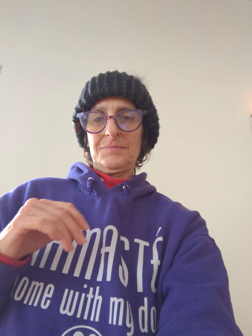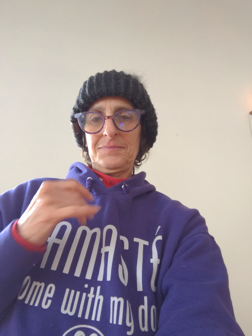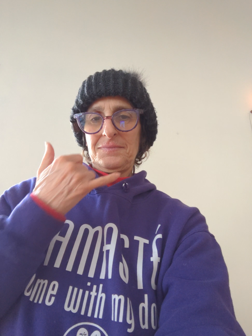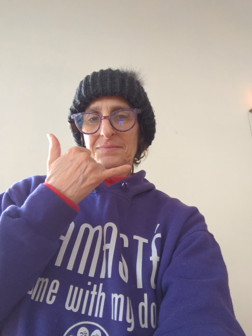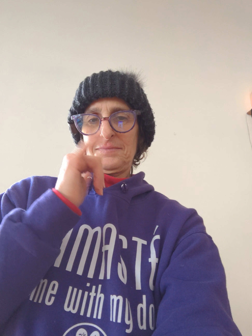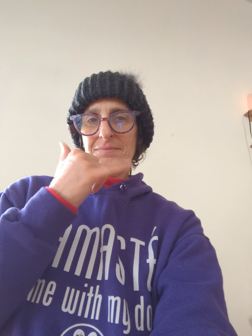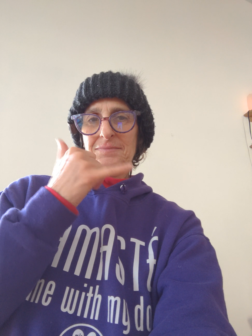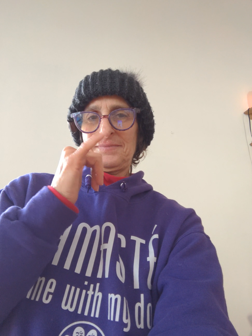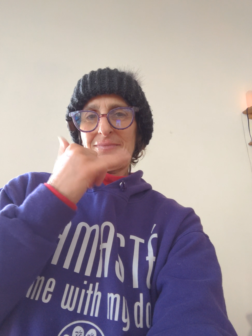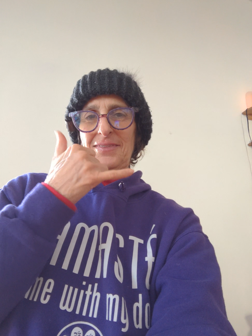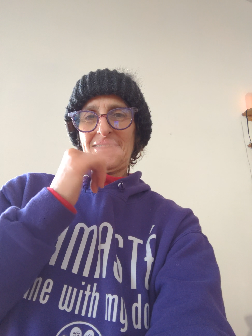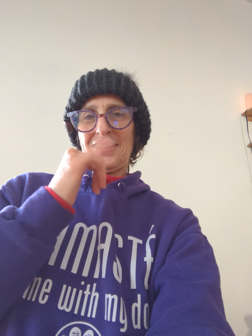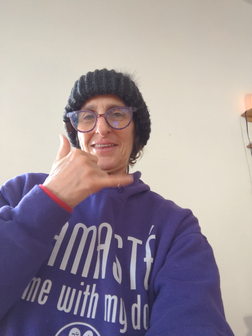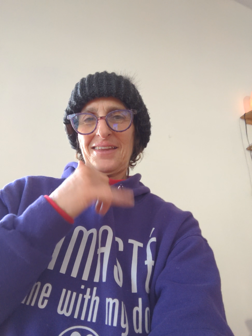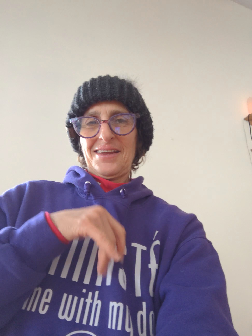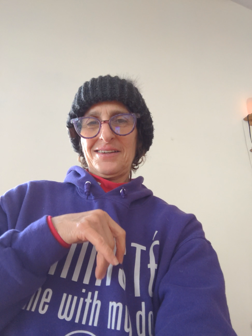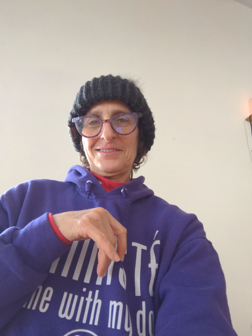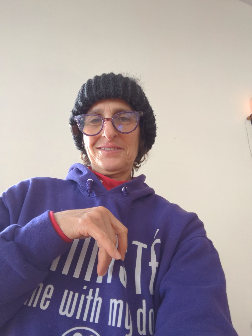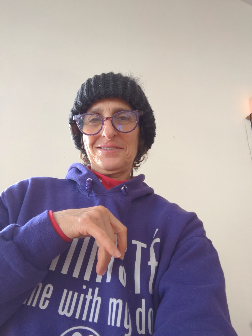yellow